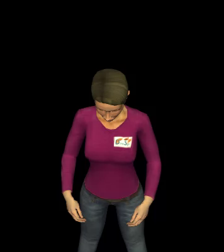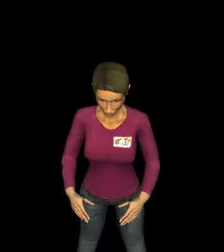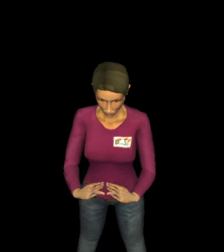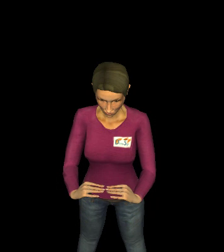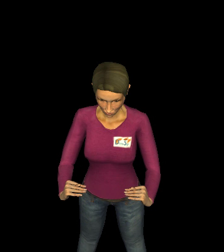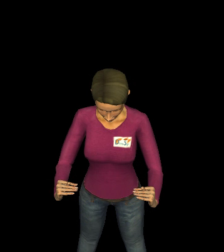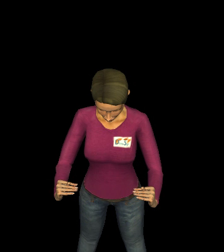هادئ